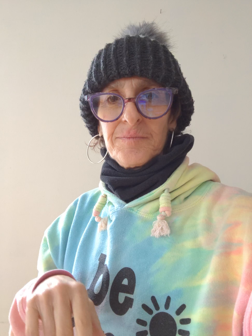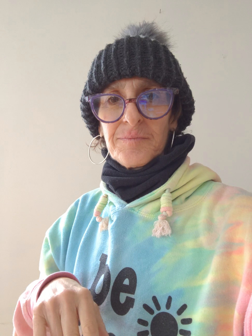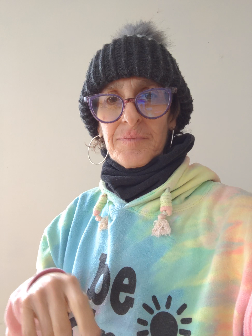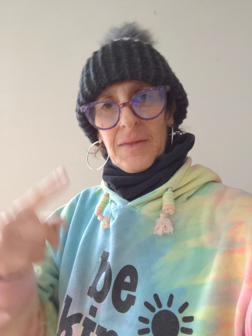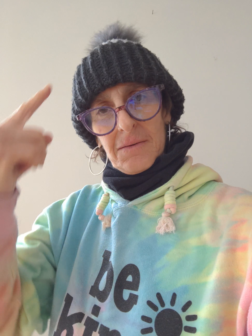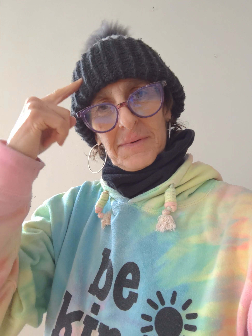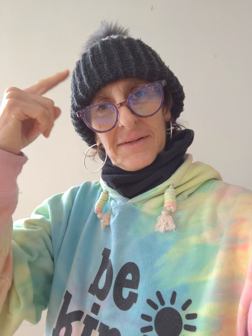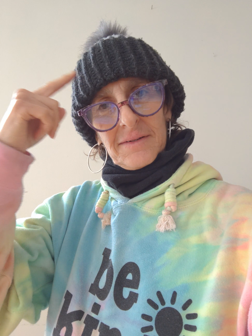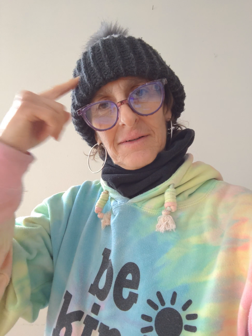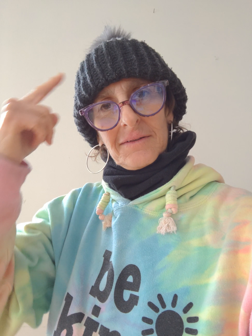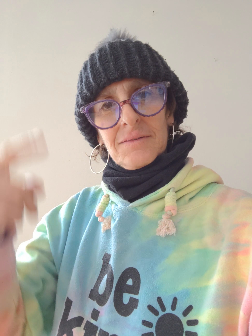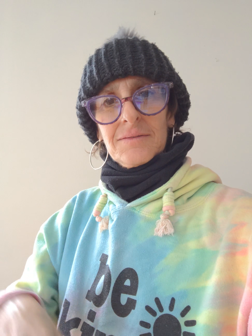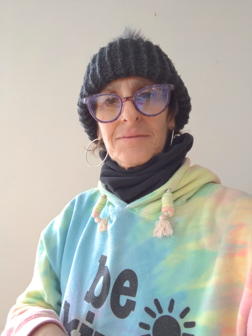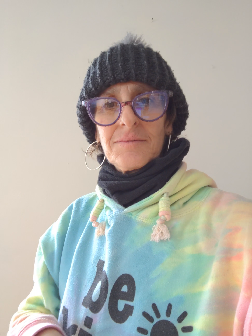penny